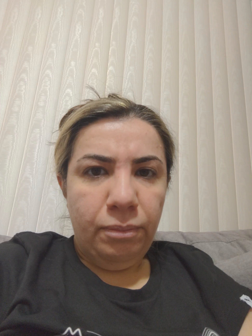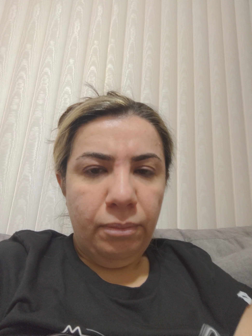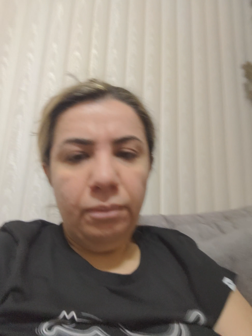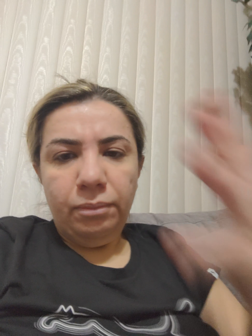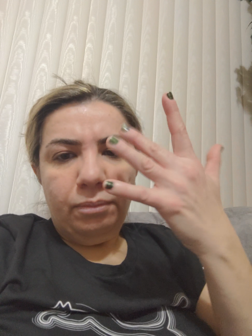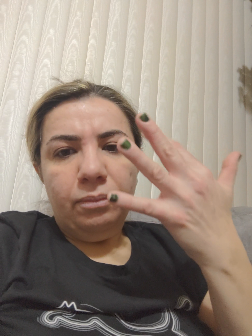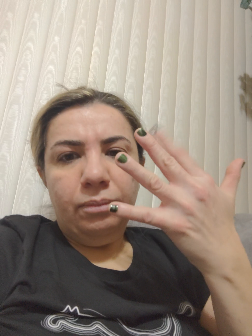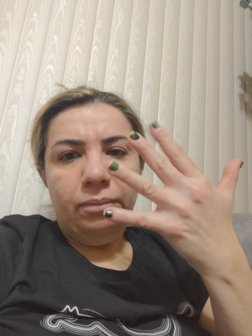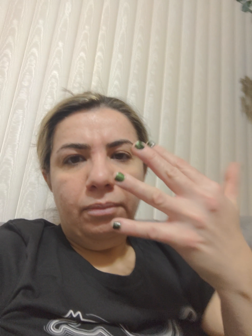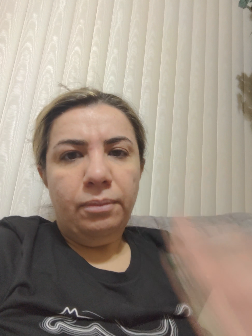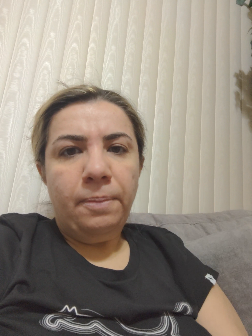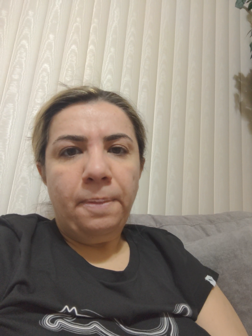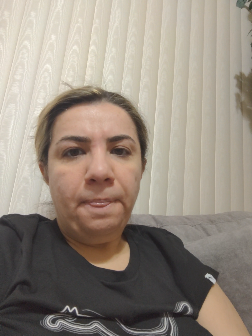finger